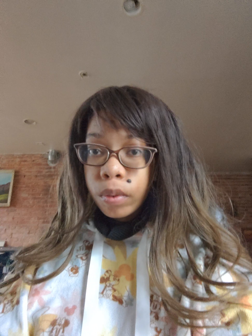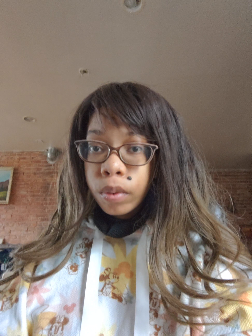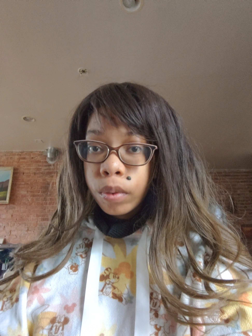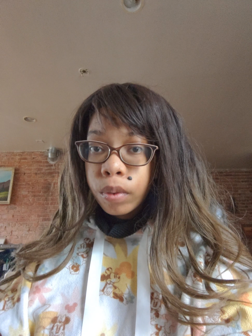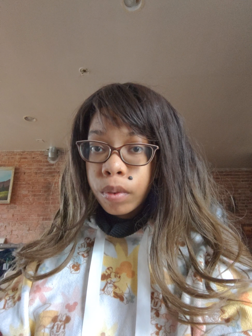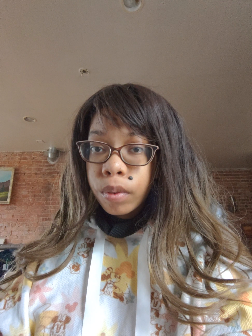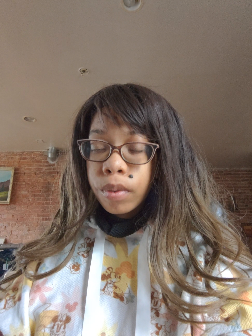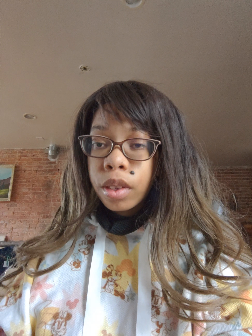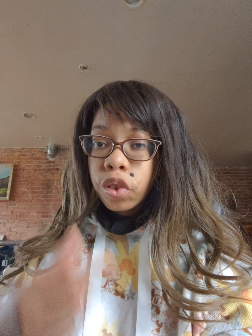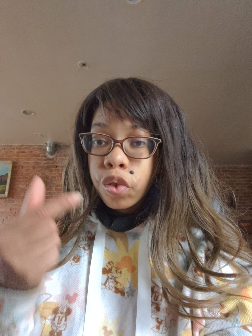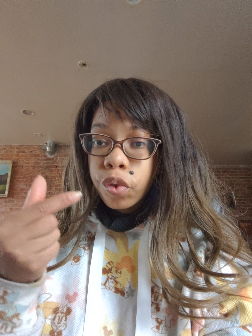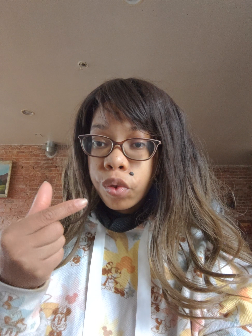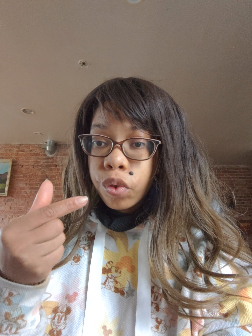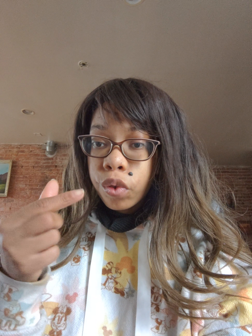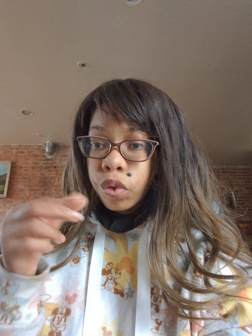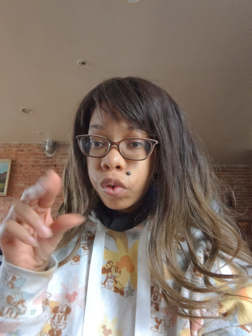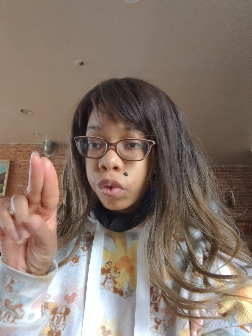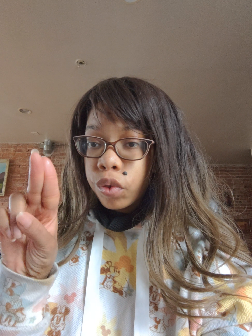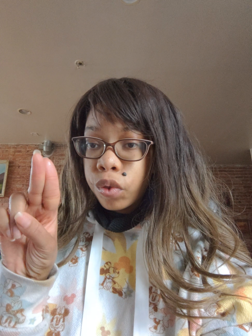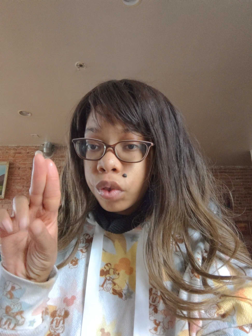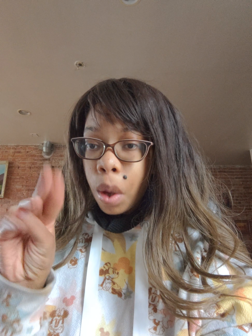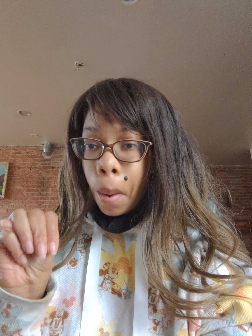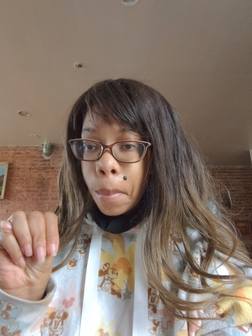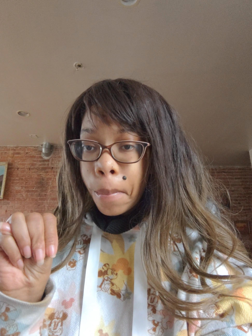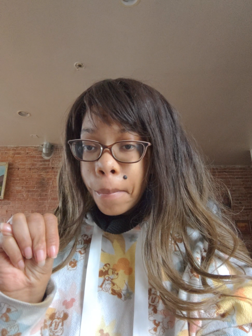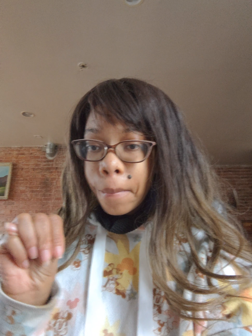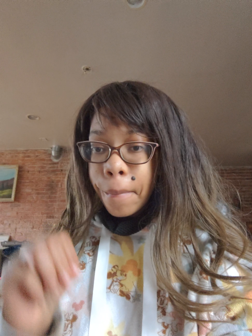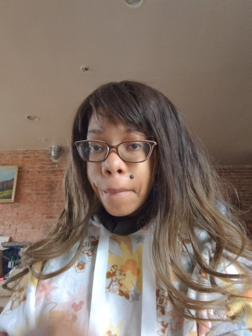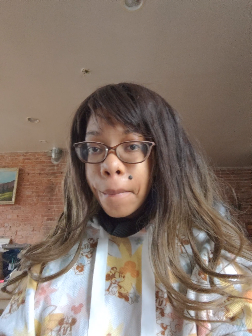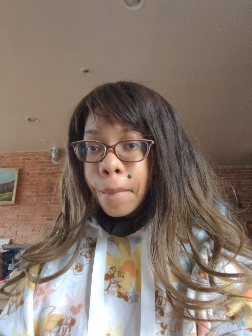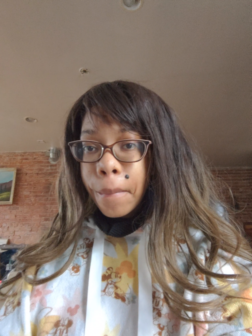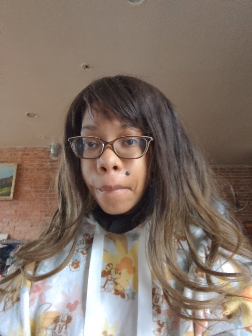gum